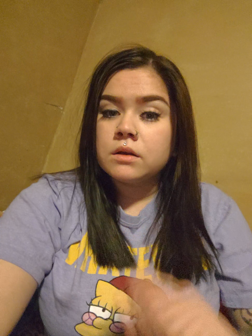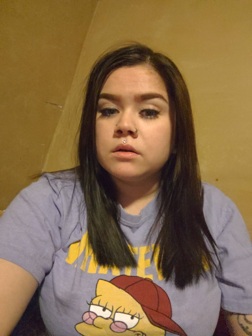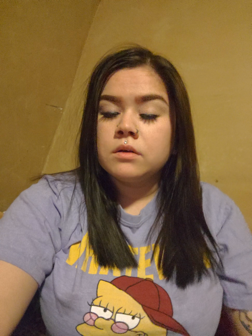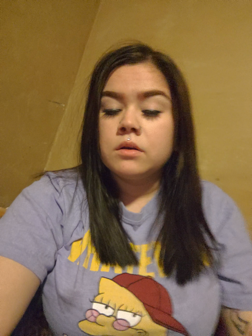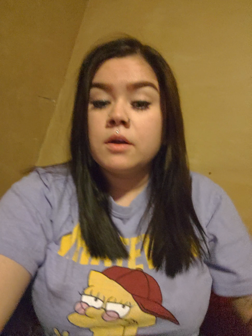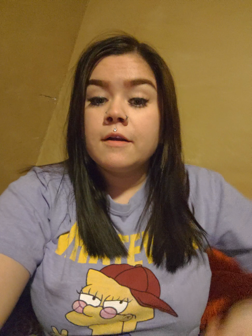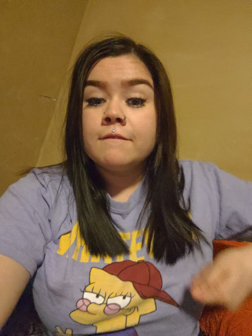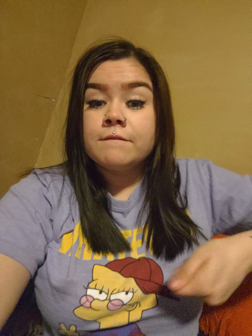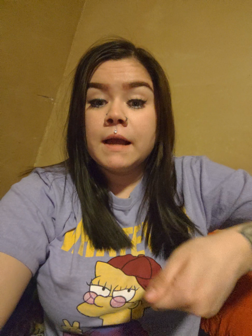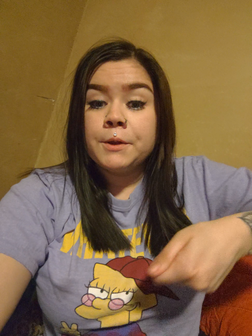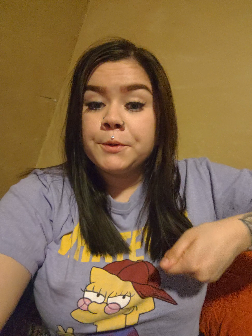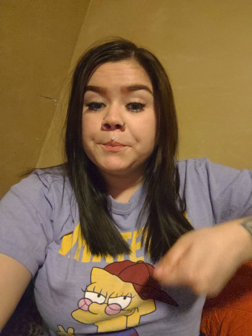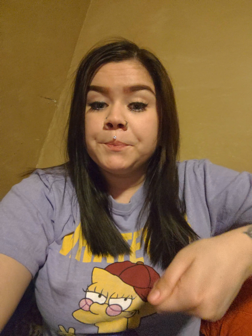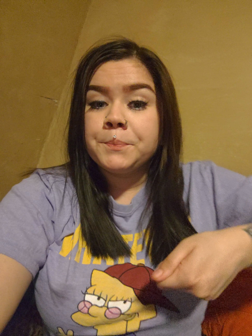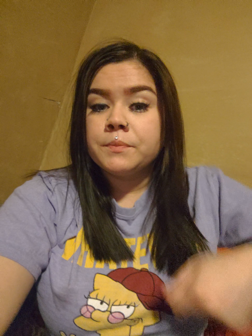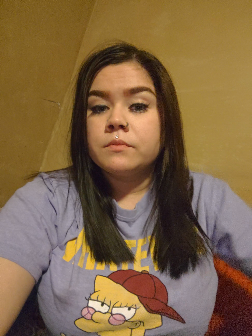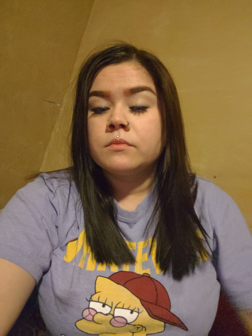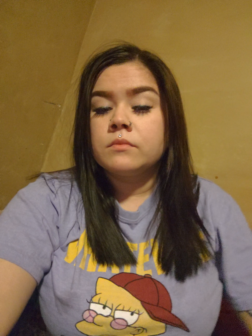vacuum